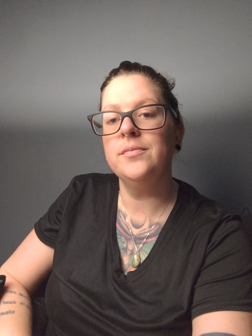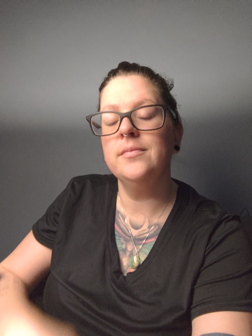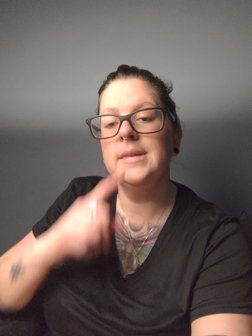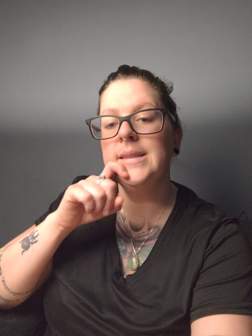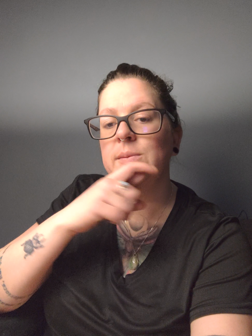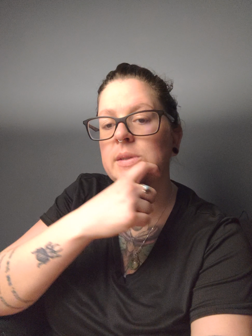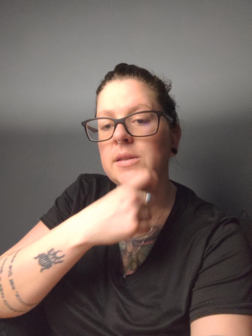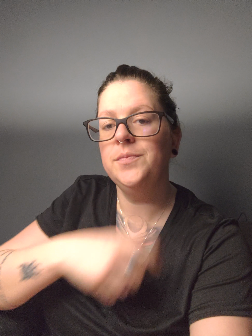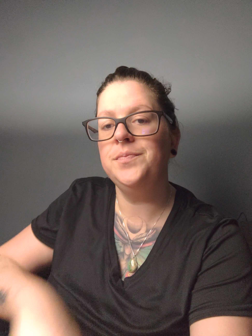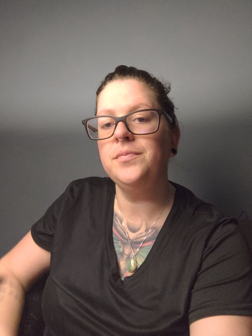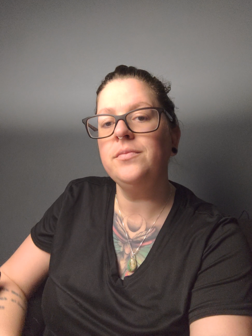cereal